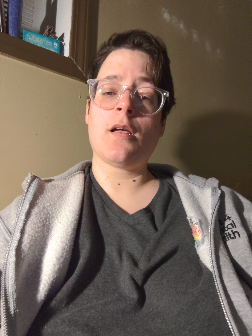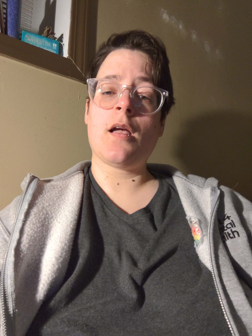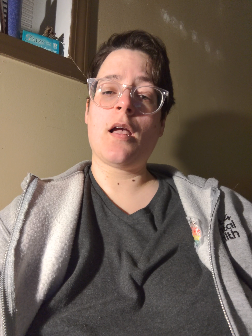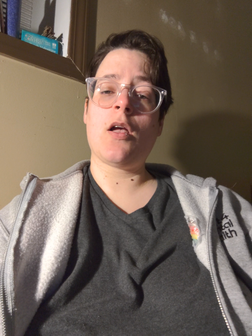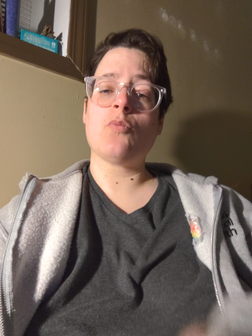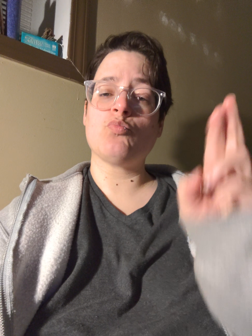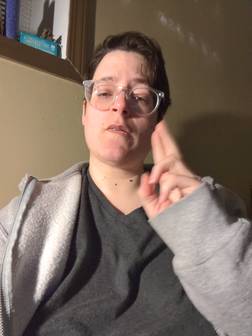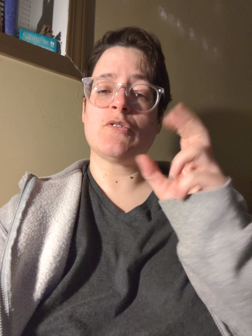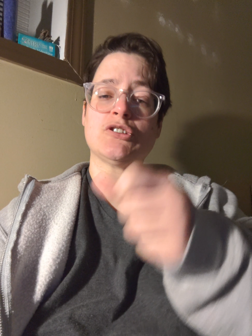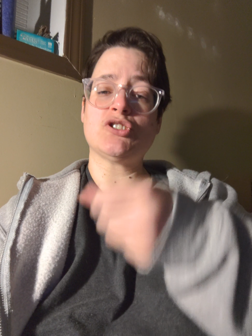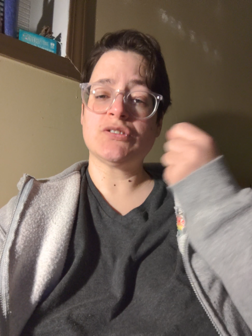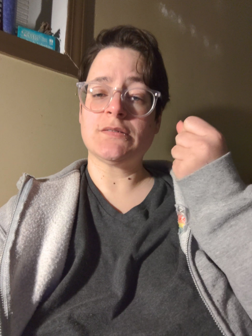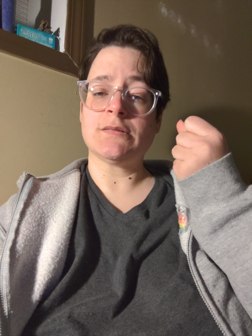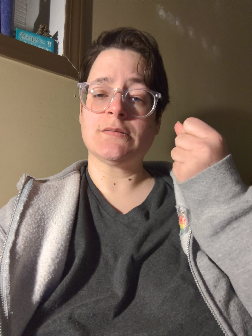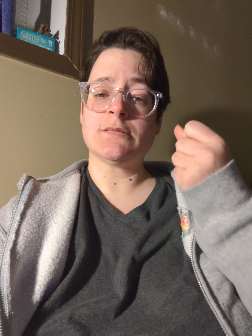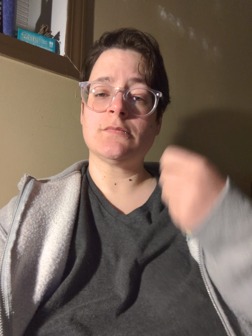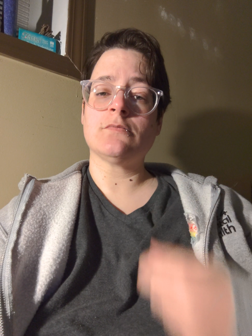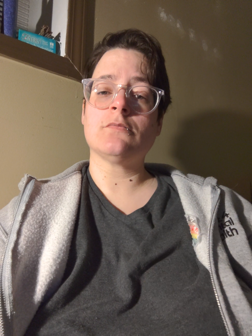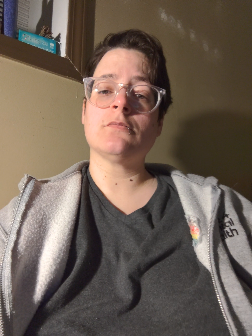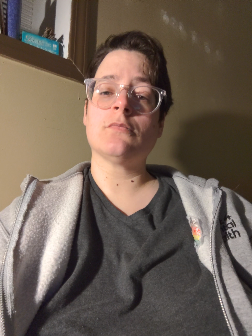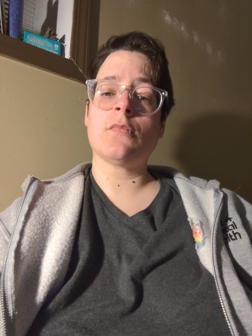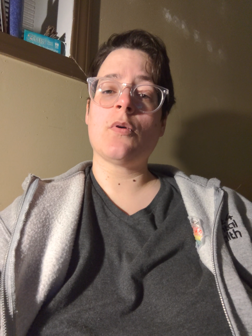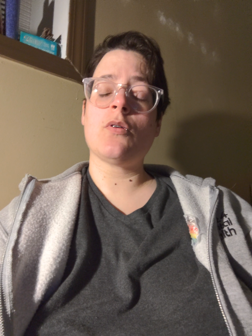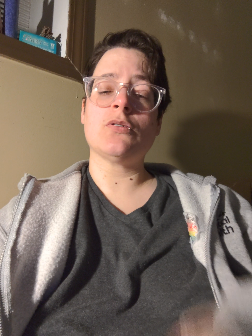refrigerator